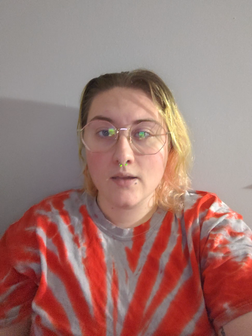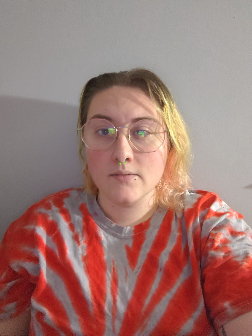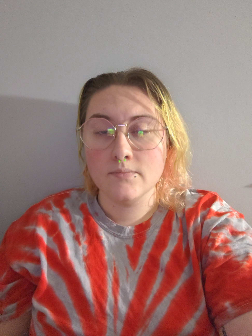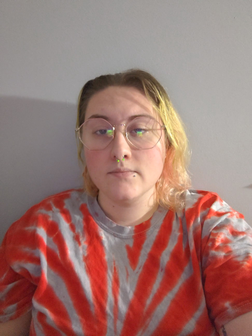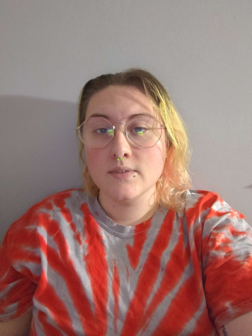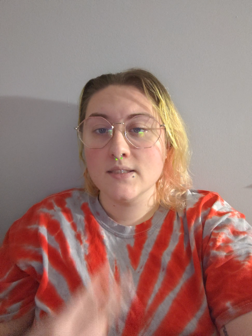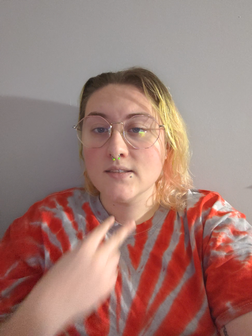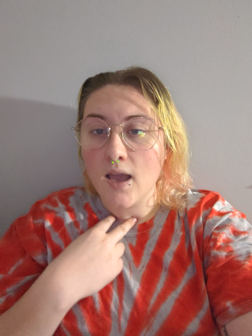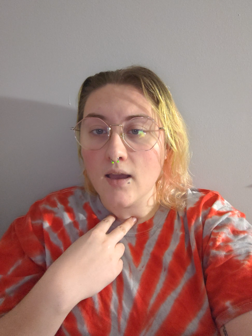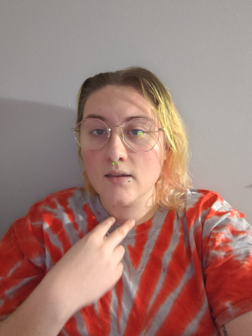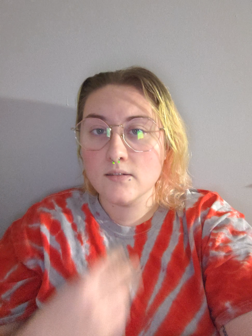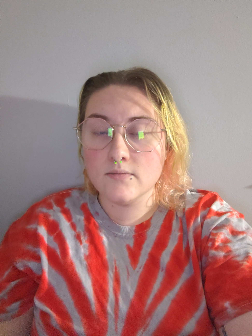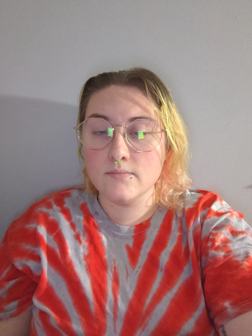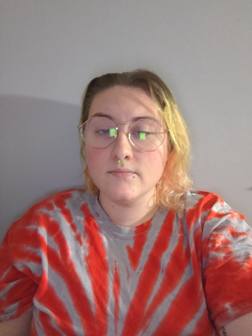stuck